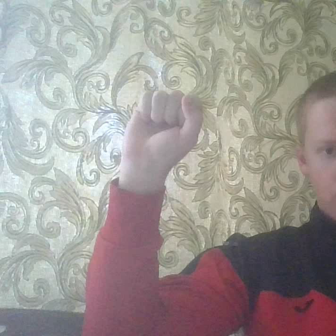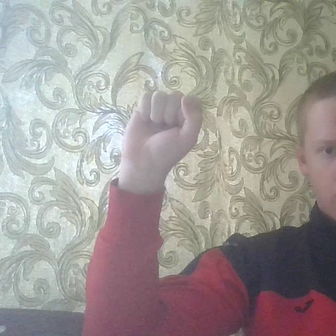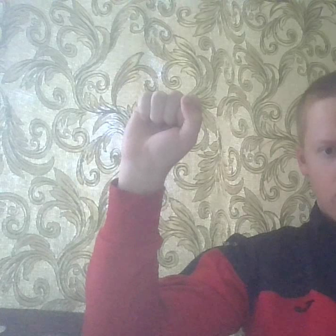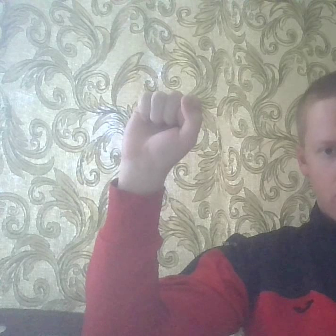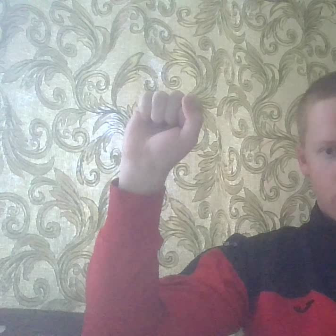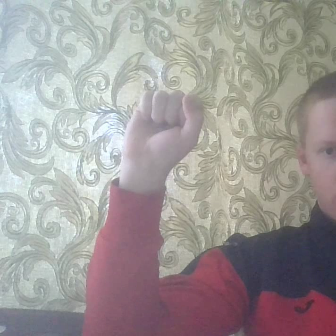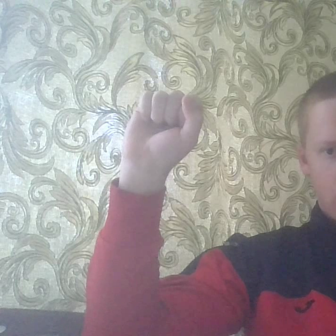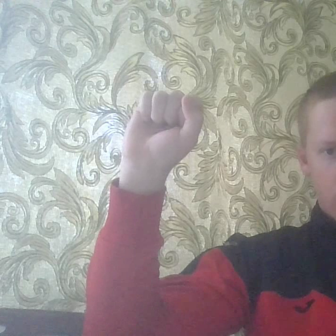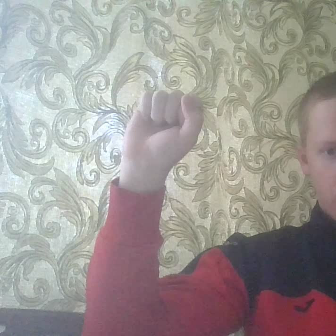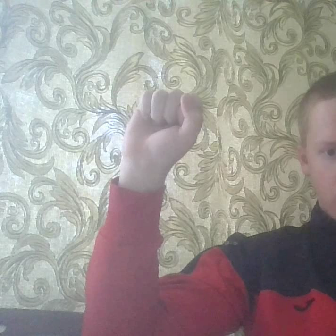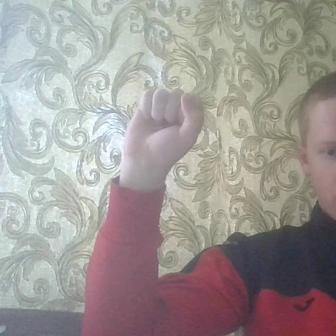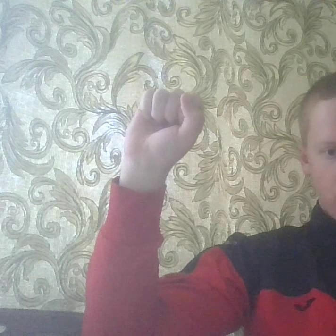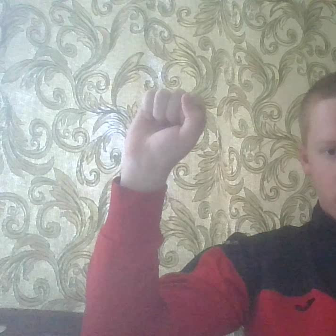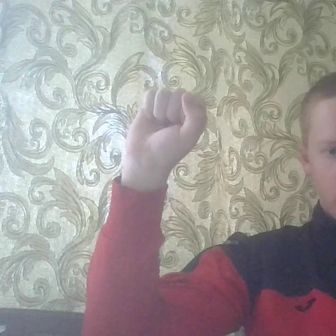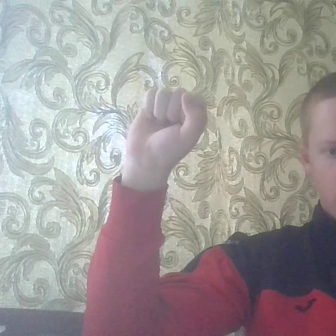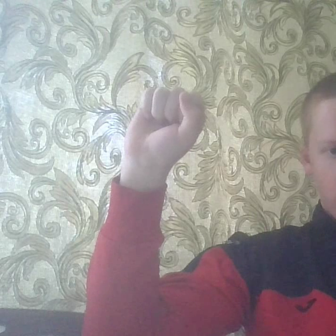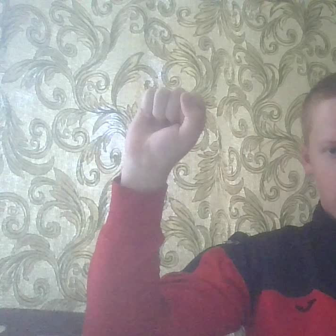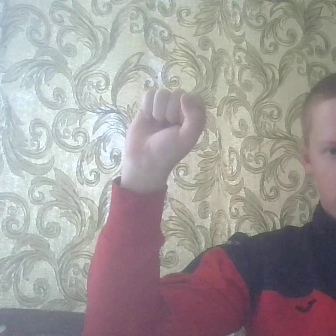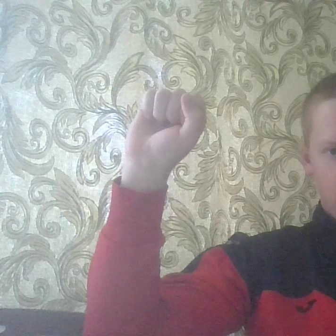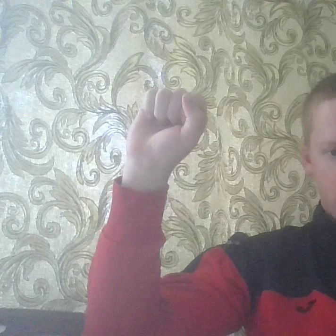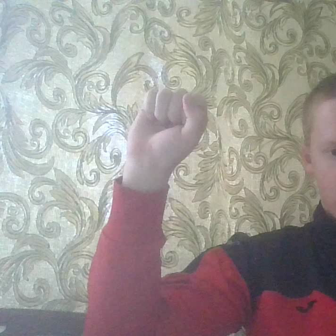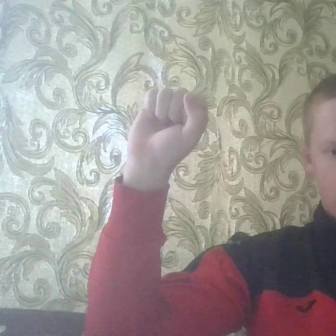А